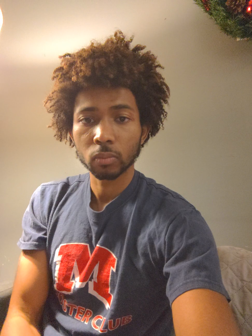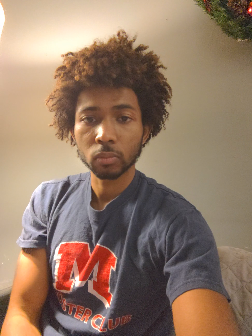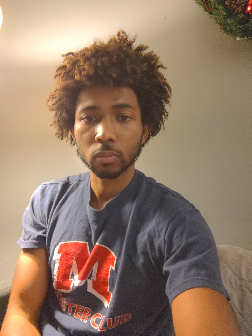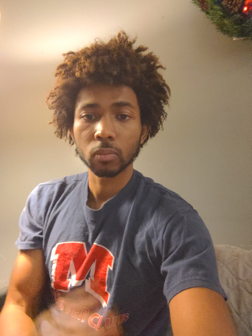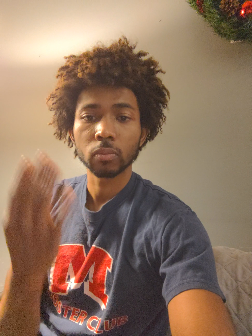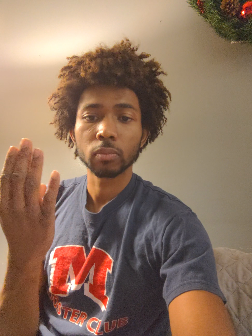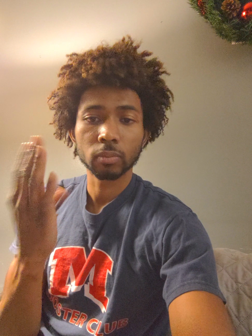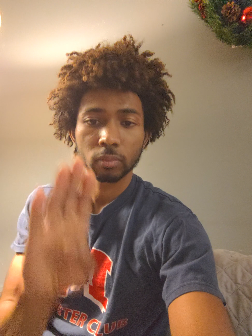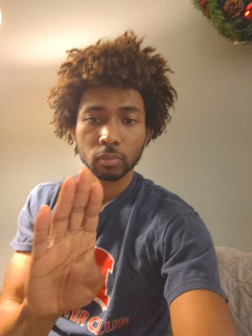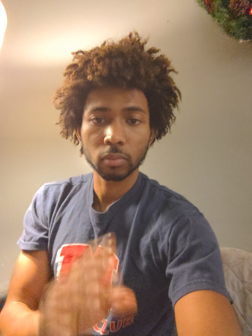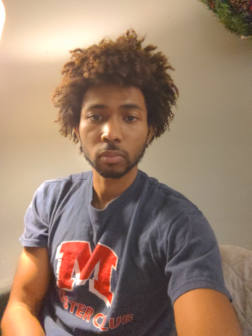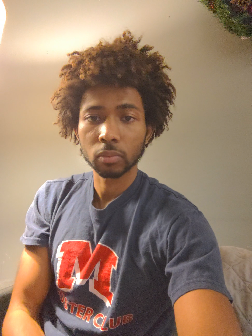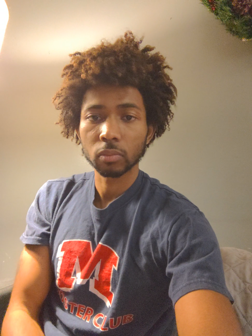close